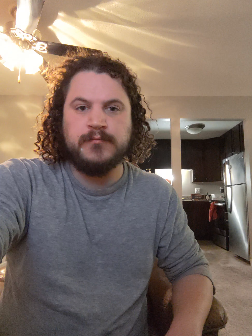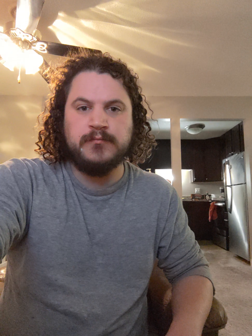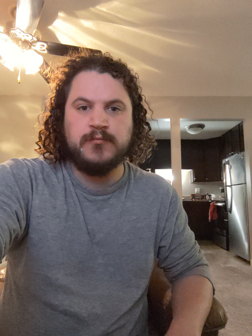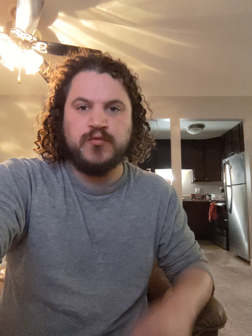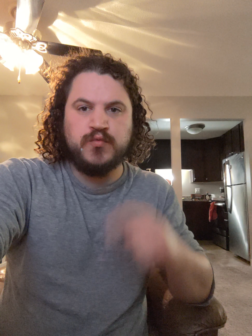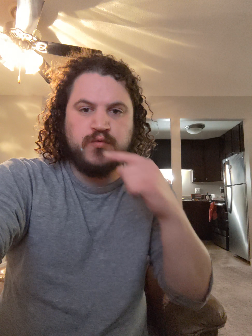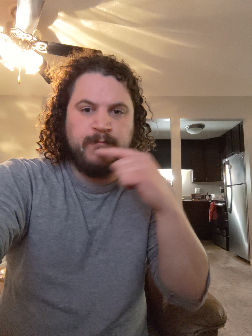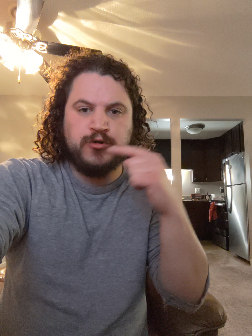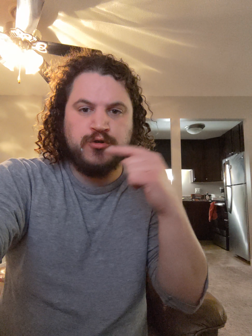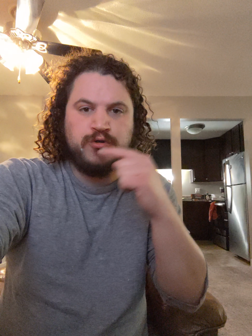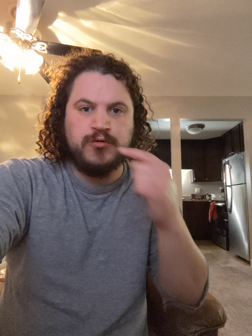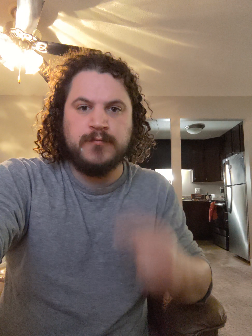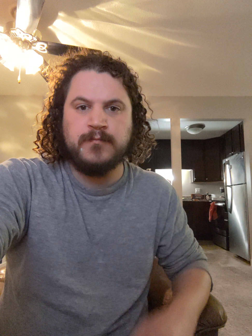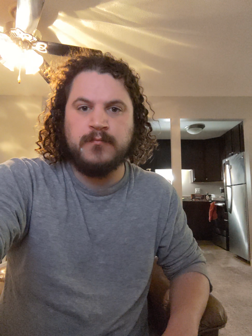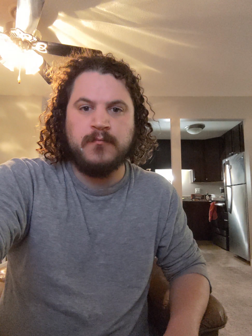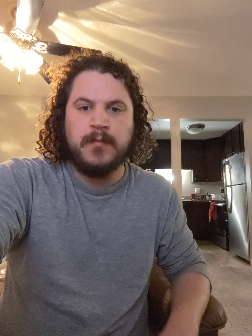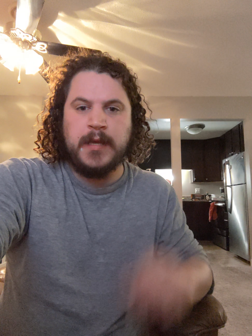toothbrush